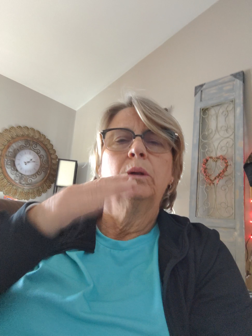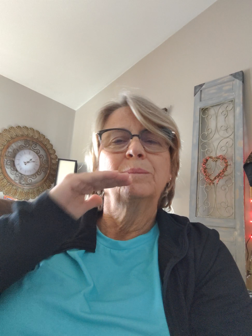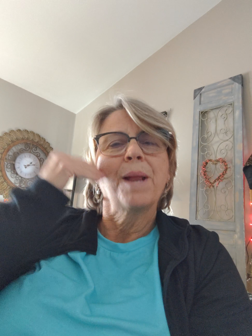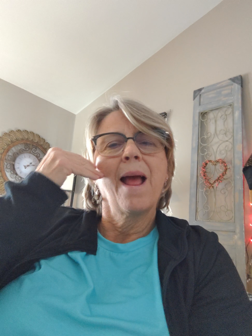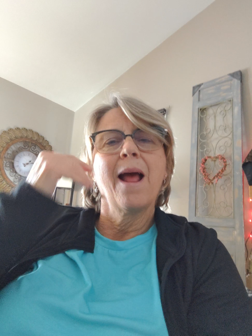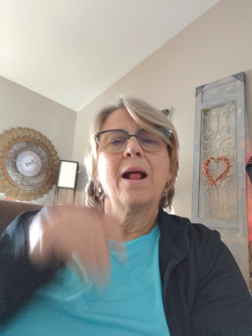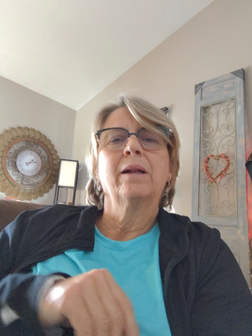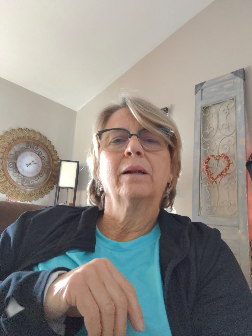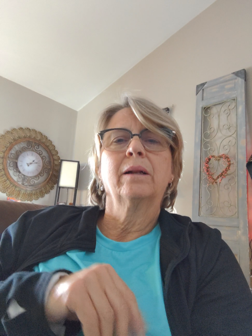smile